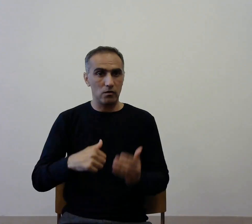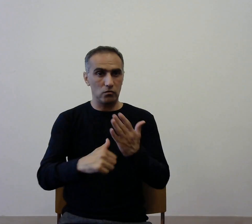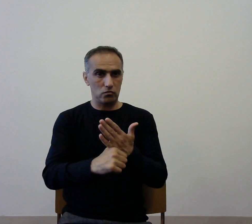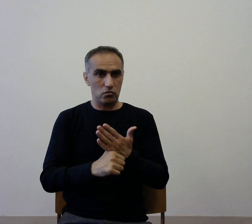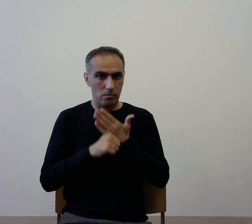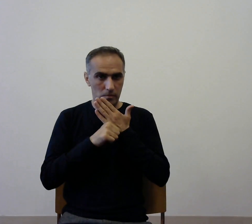kömək